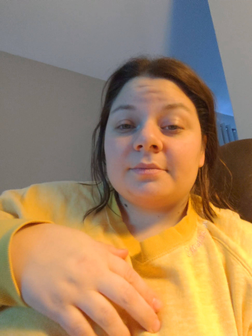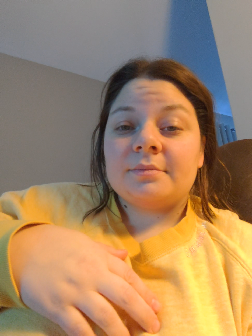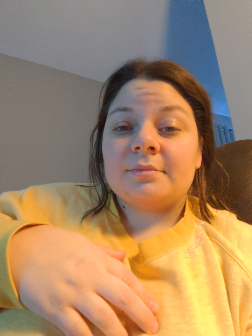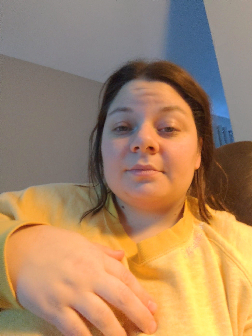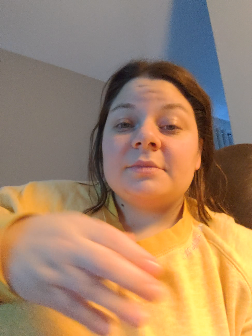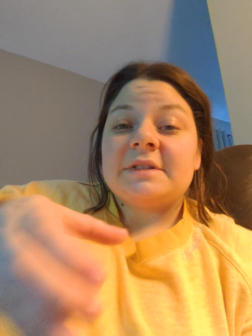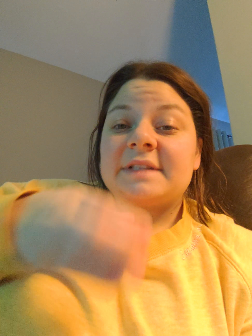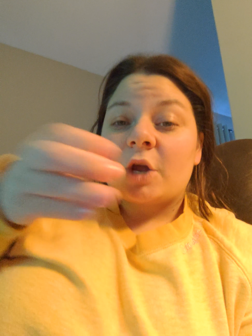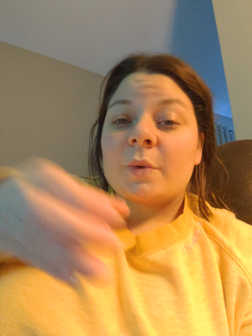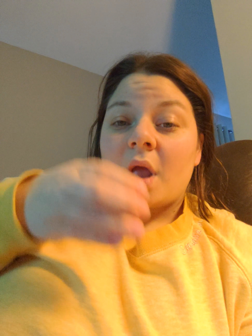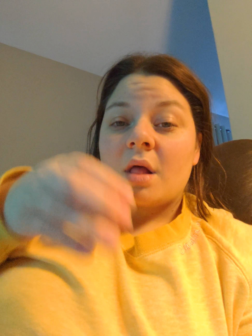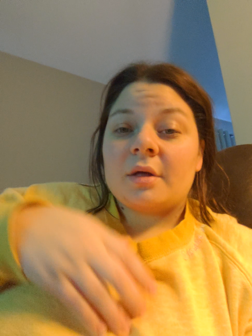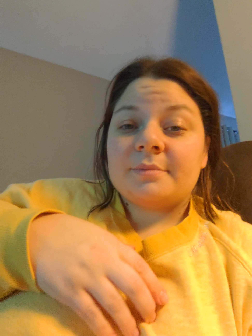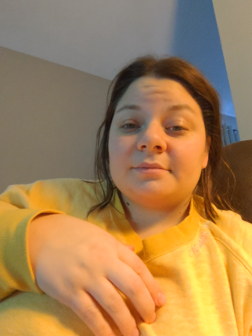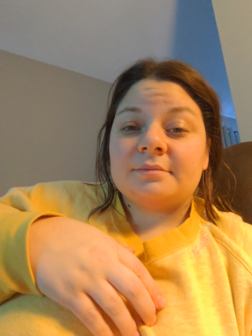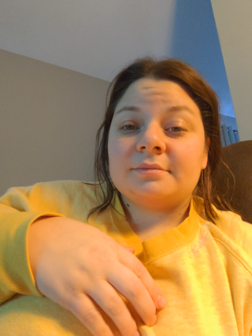cereal